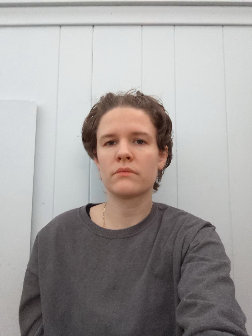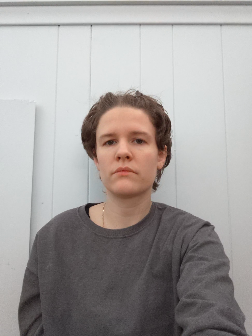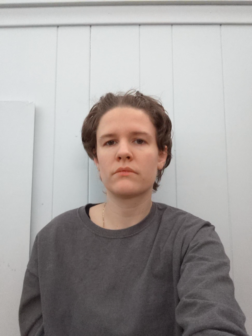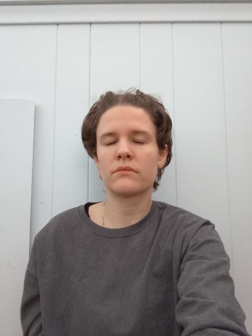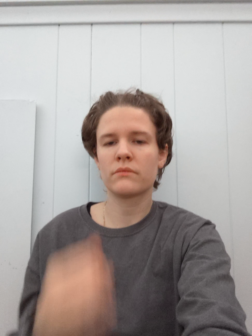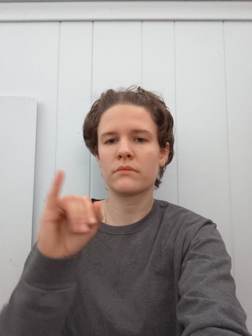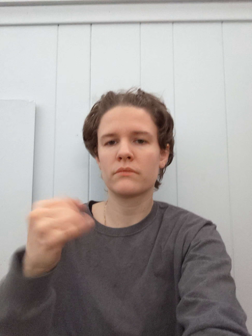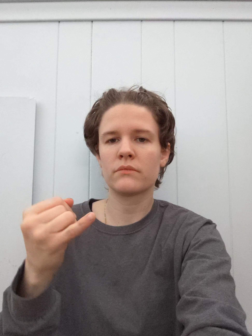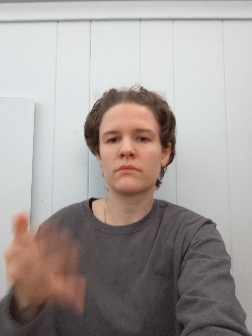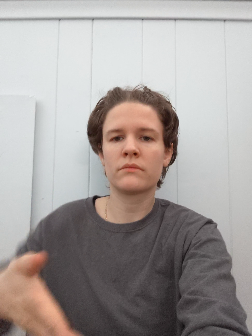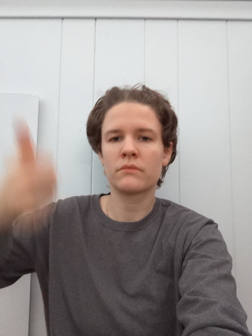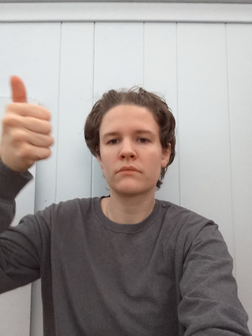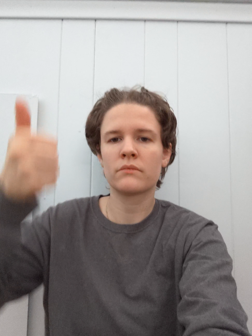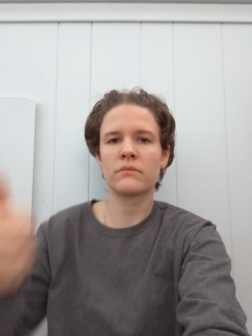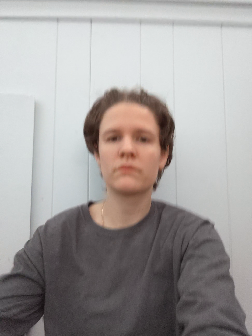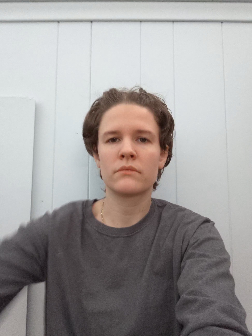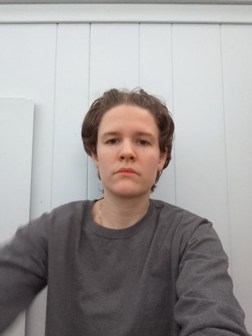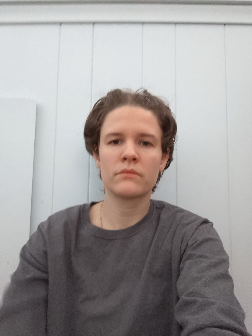jeans